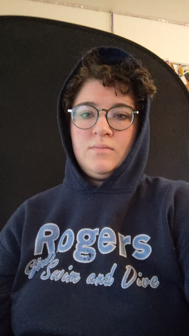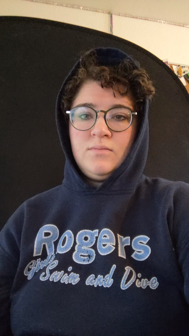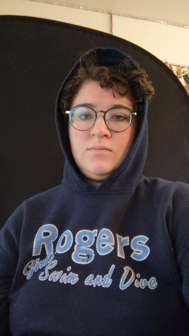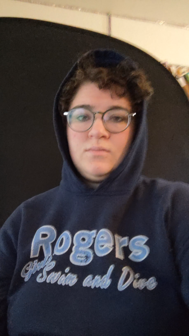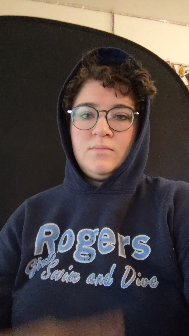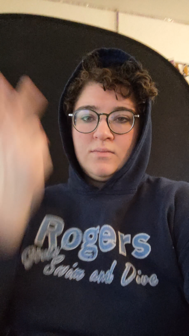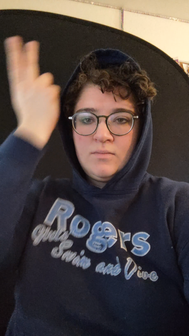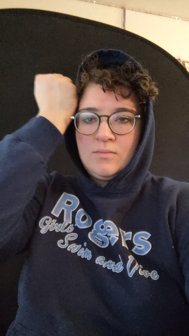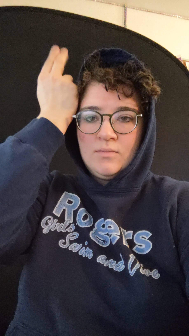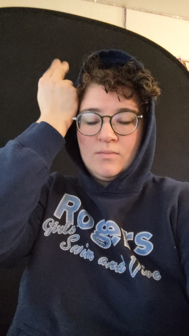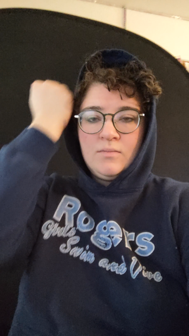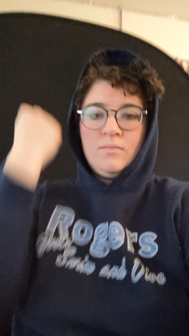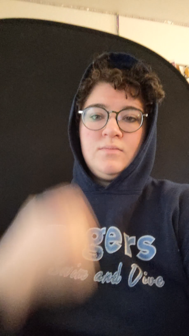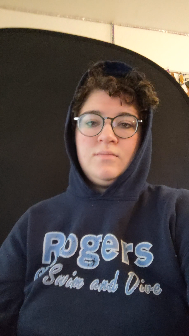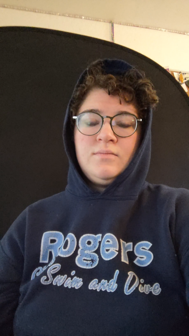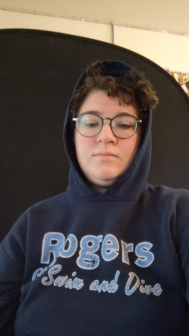bunny